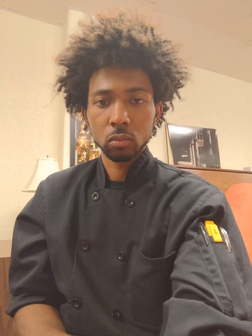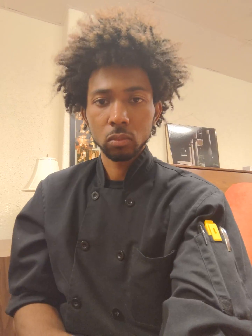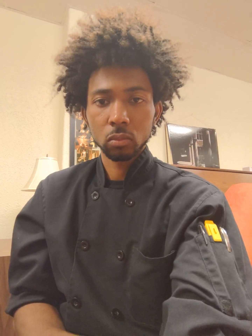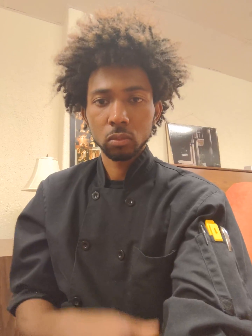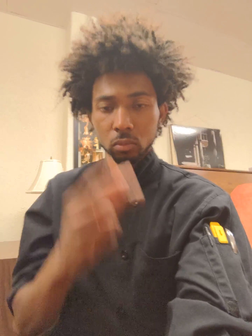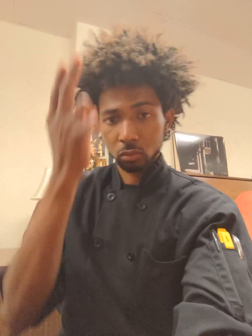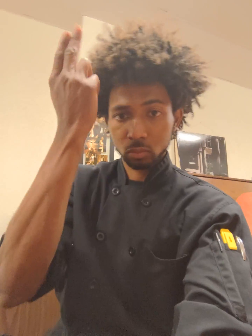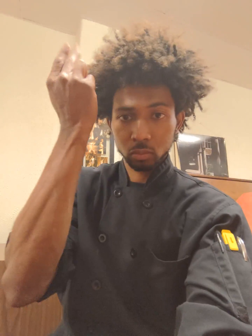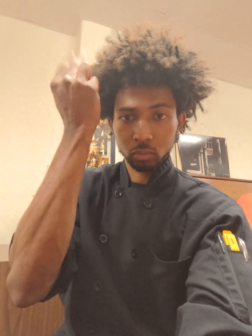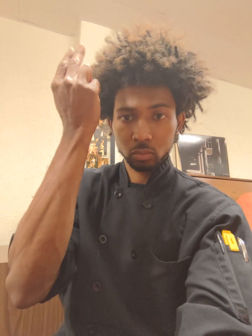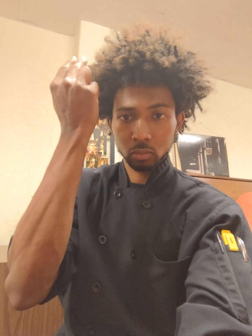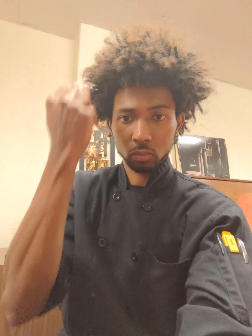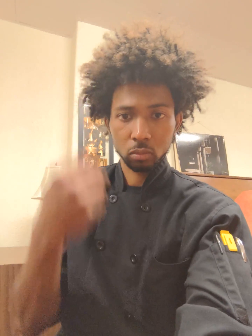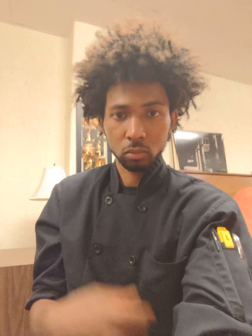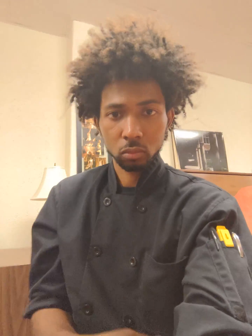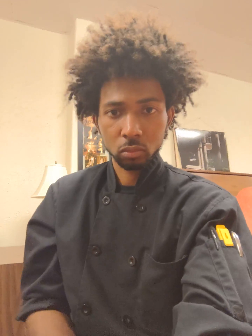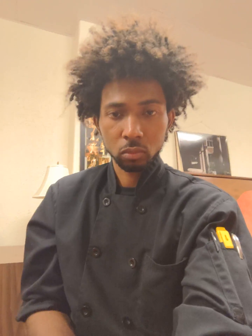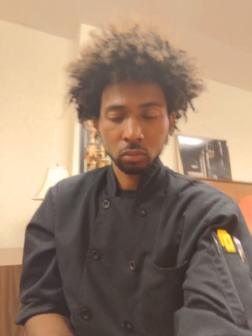bunny